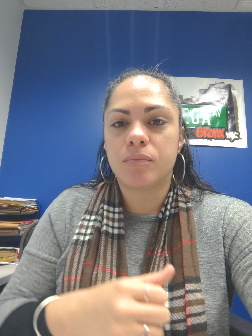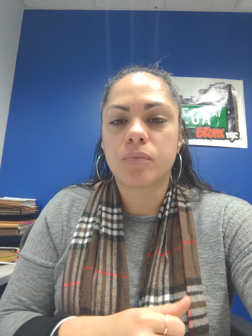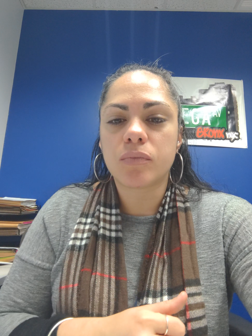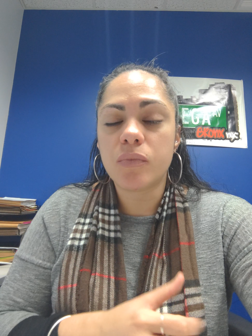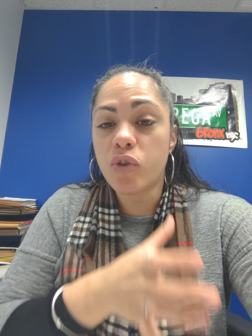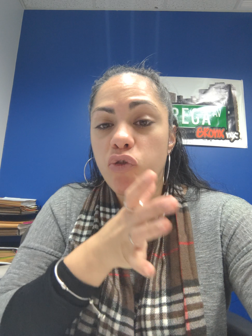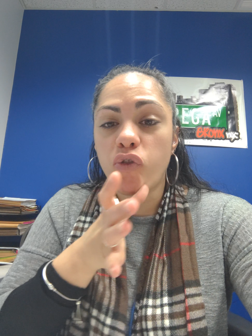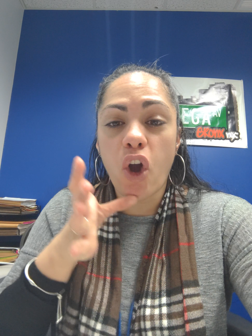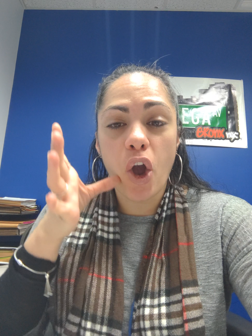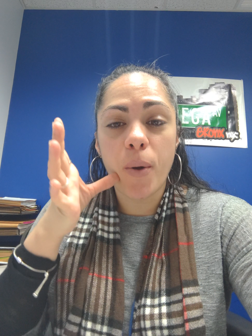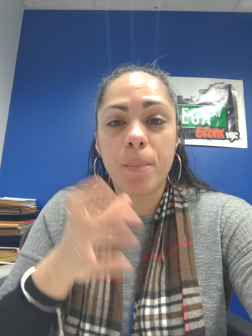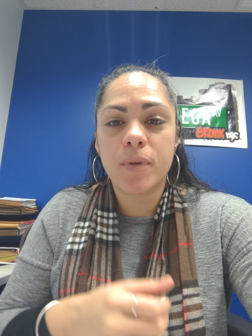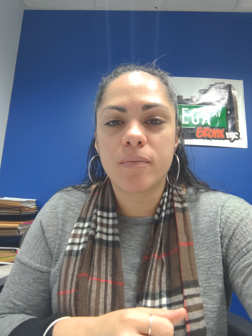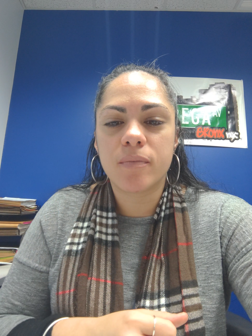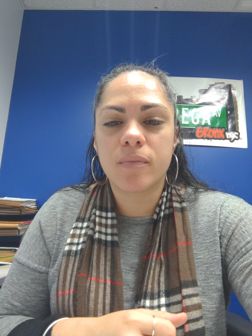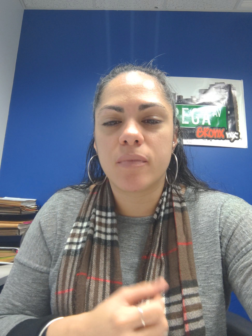farm